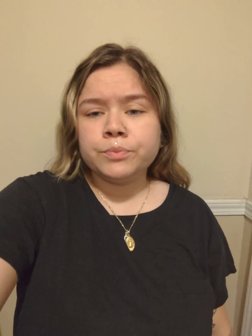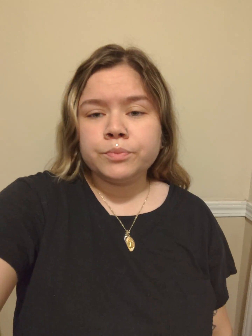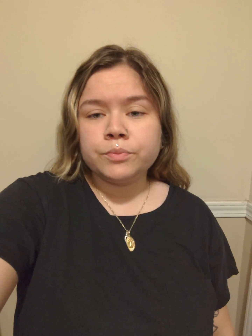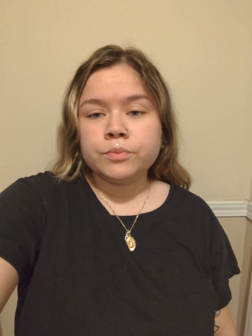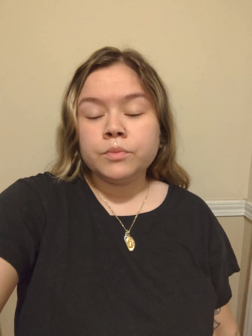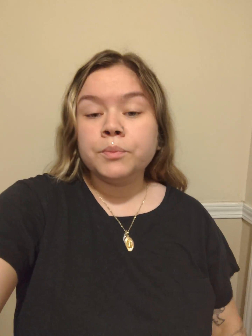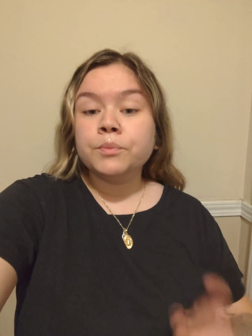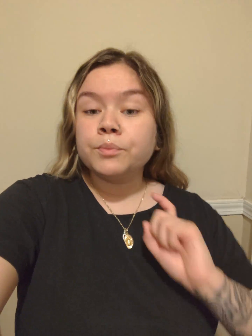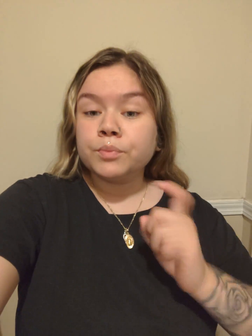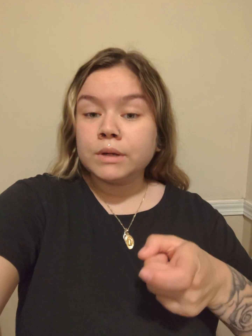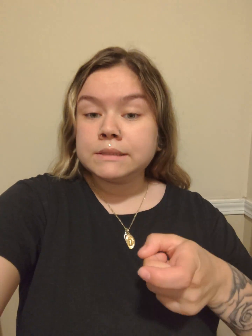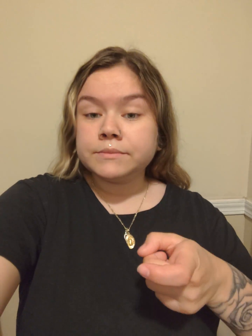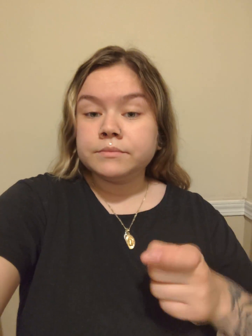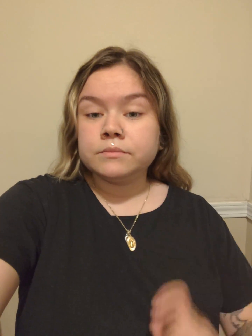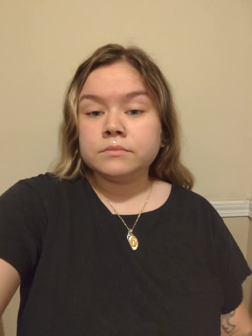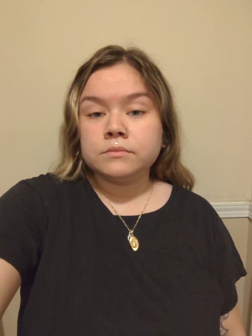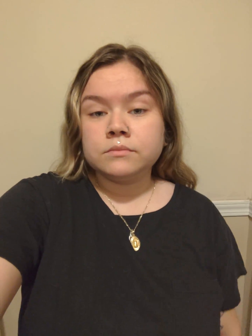present